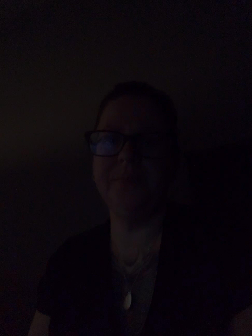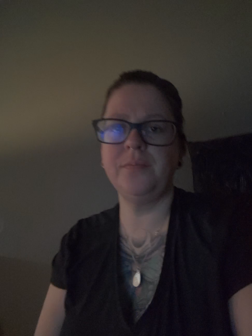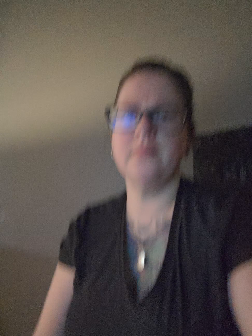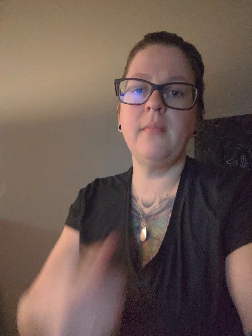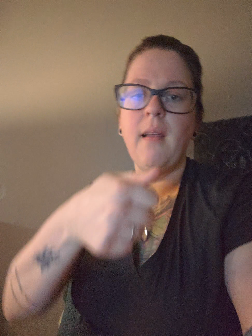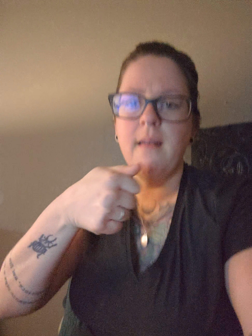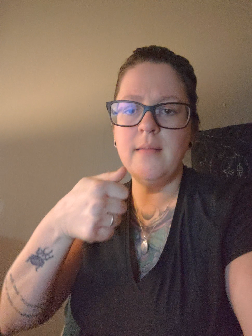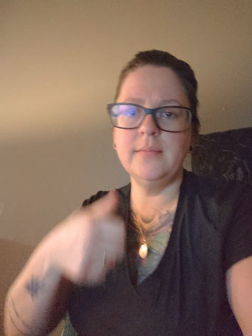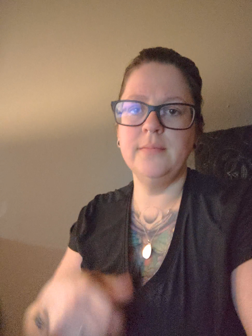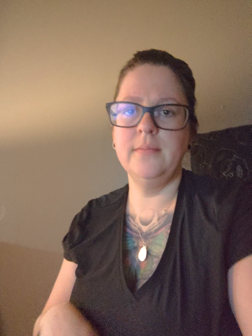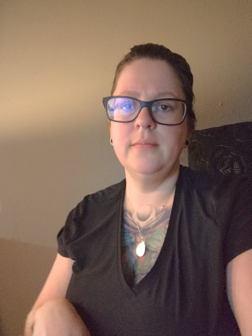hide